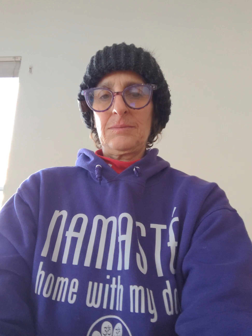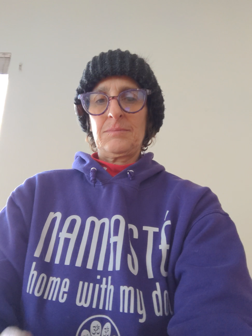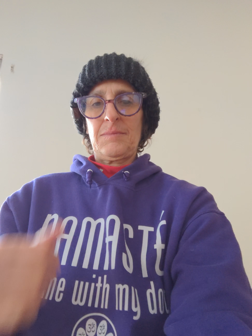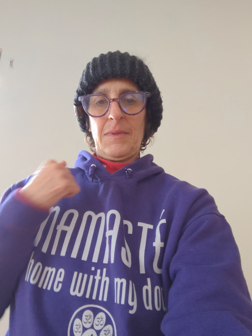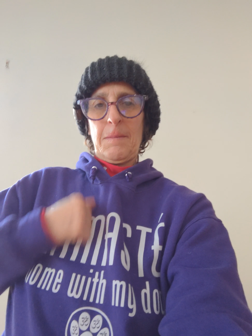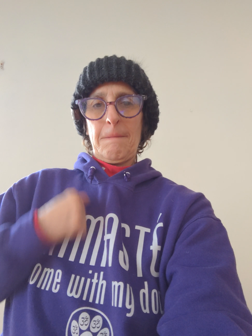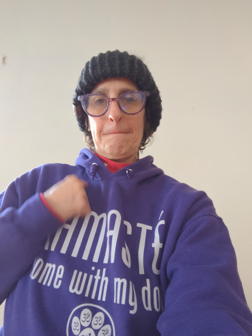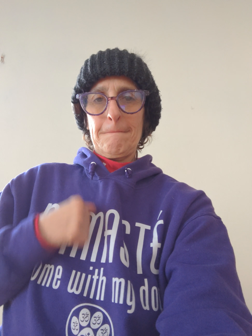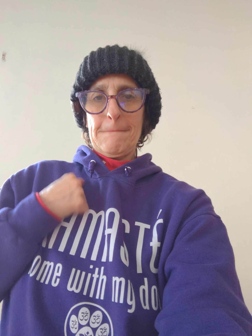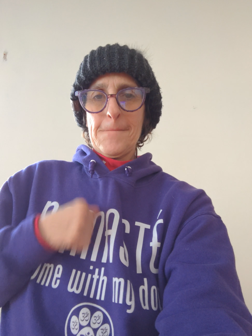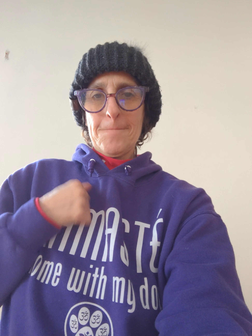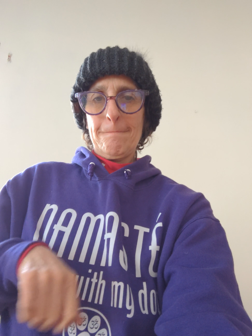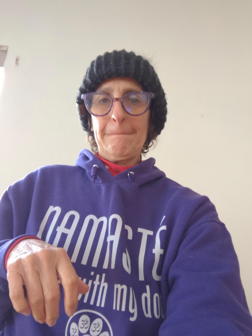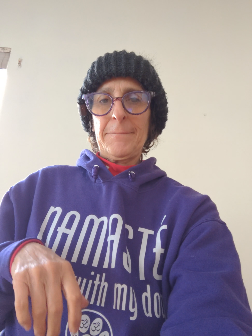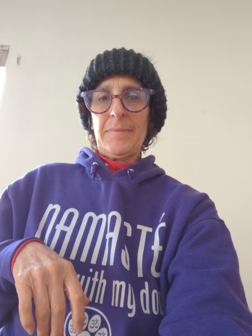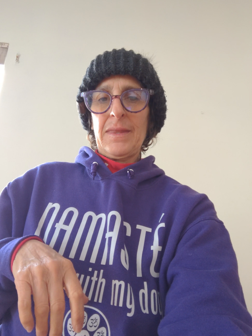bath